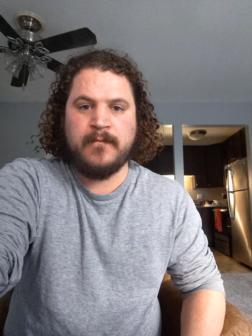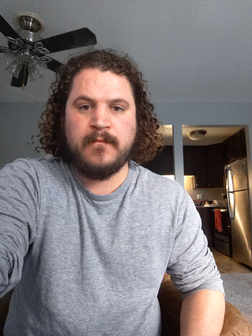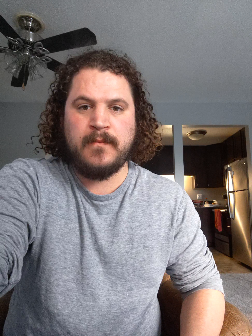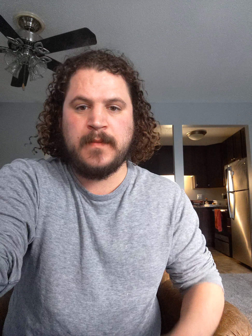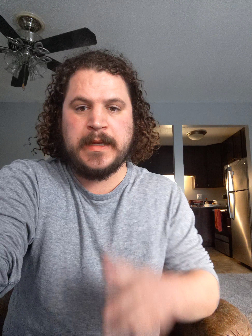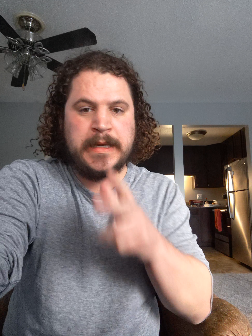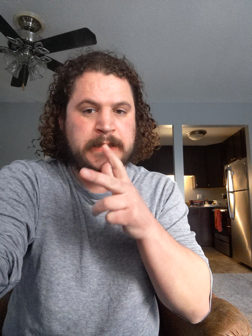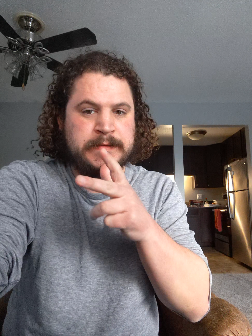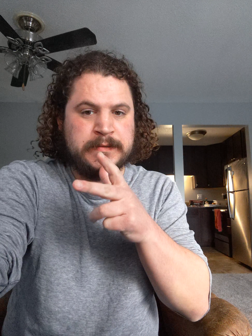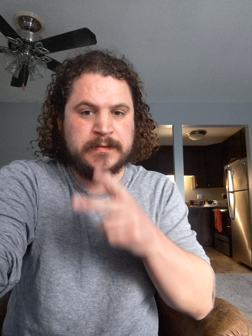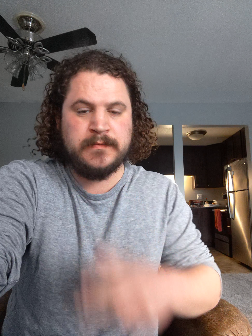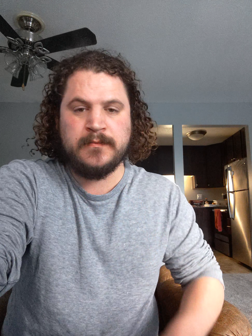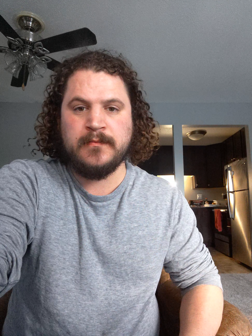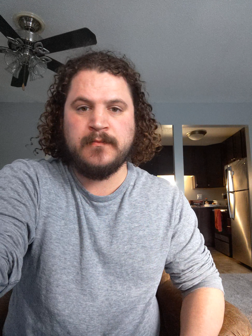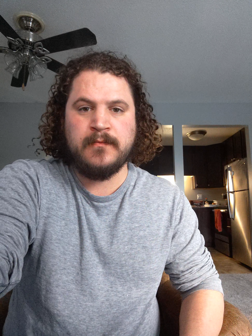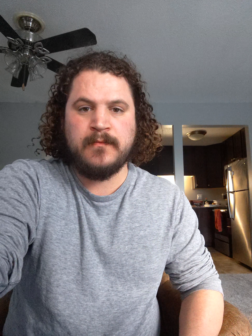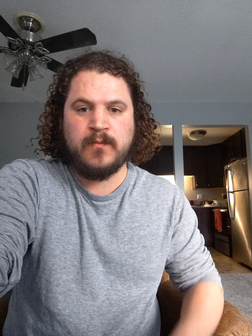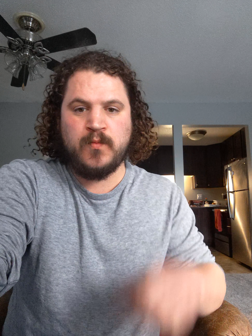hen